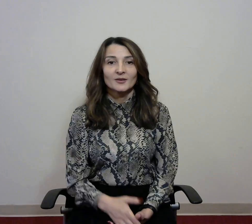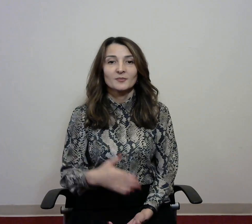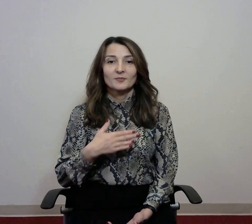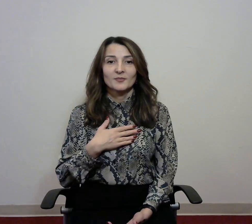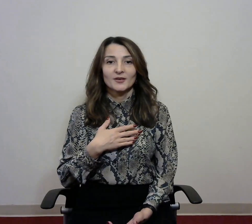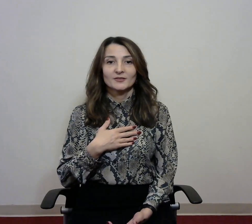mənim